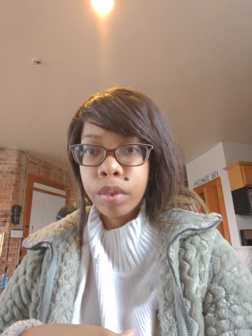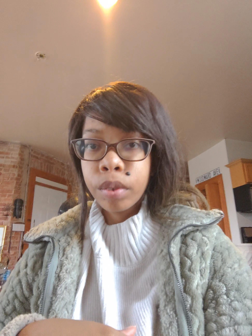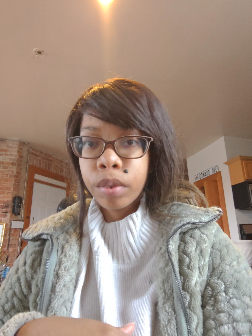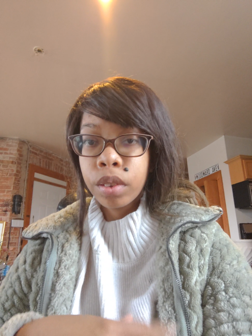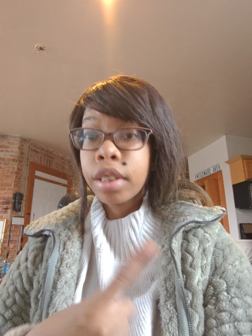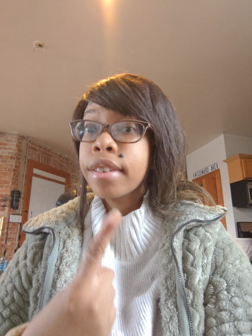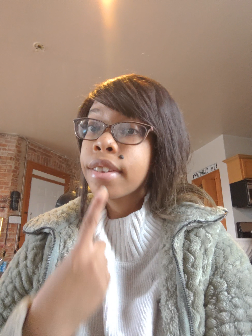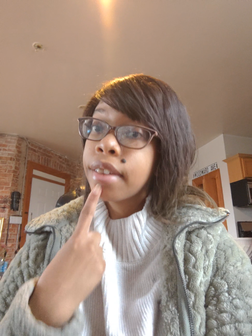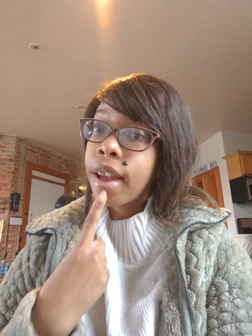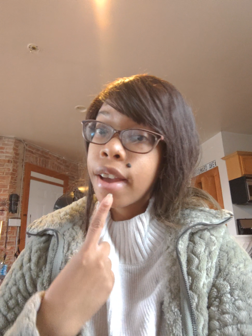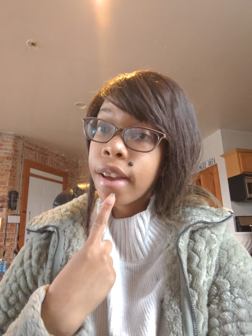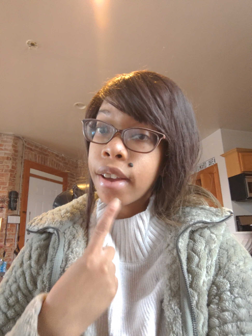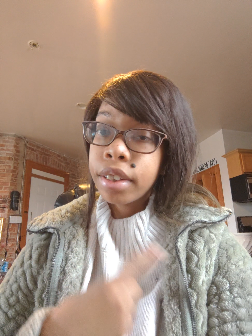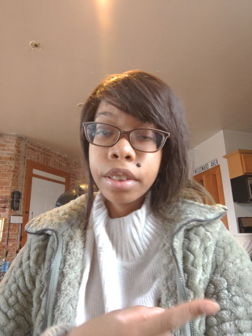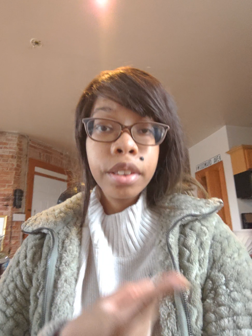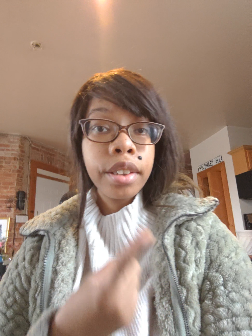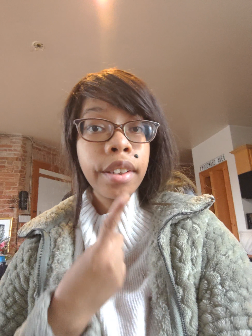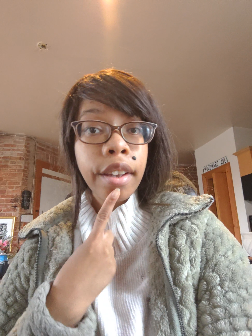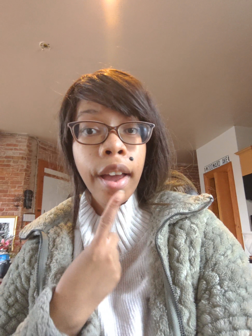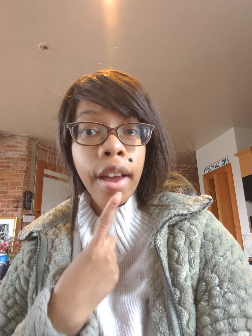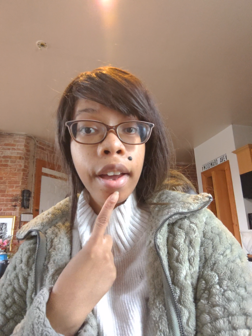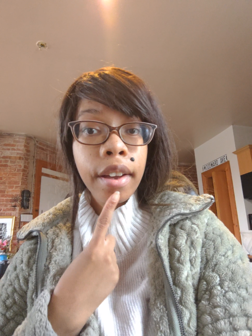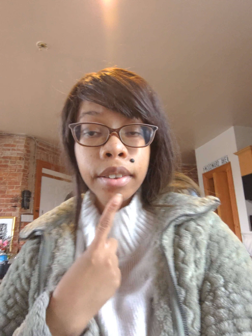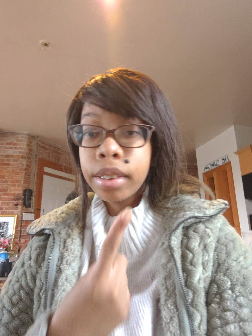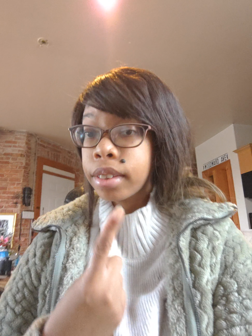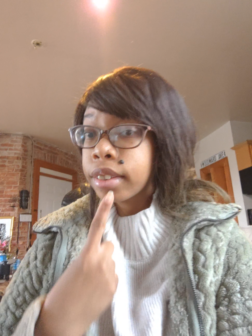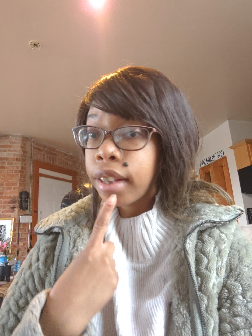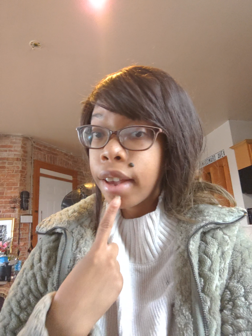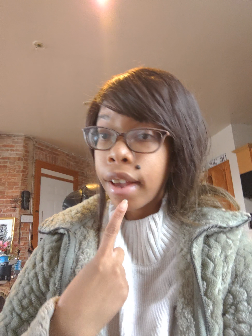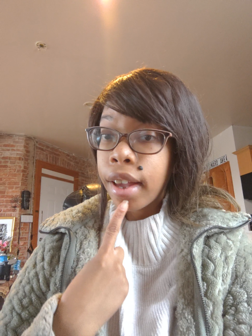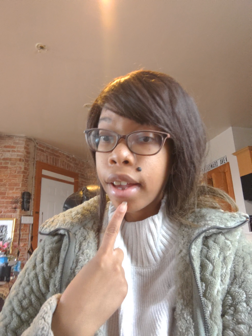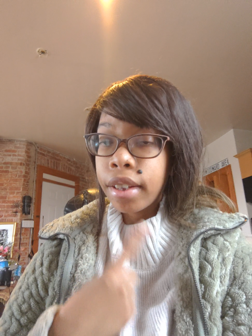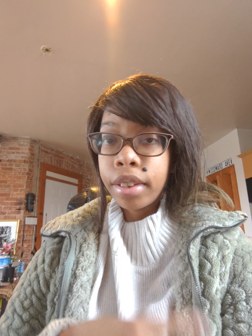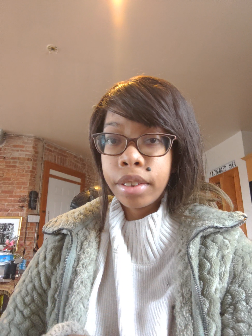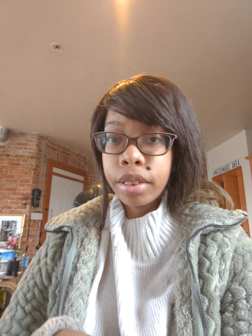say